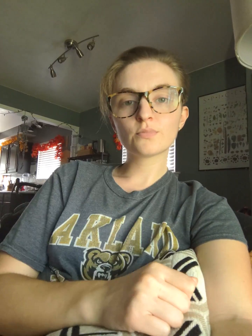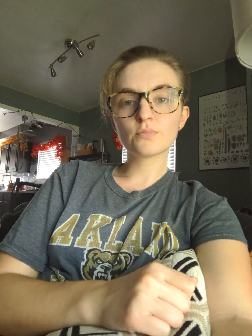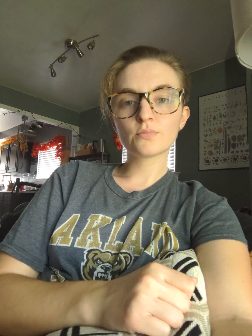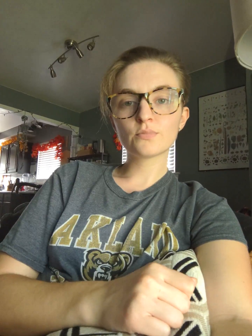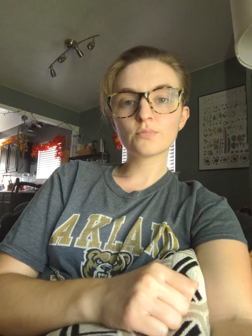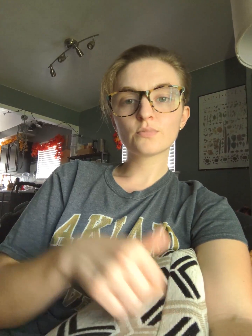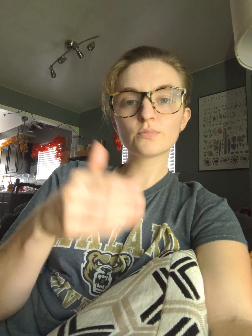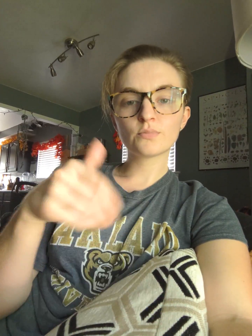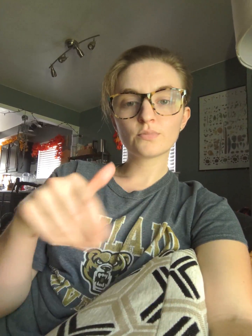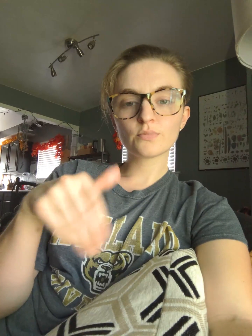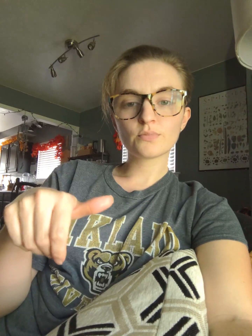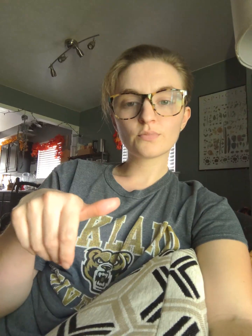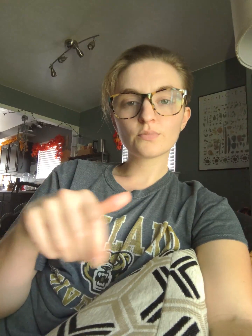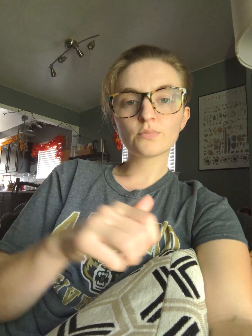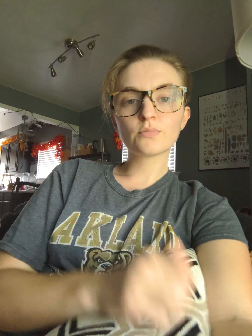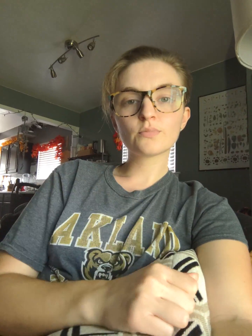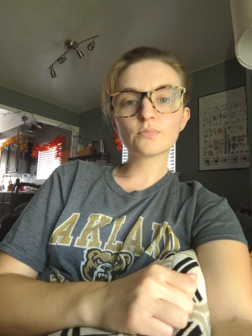shorts